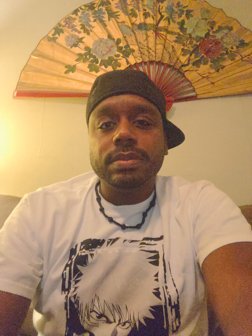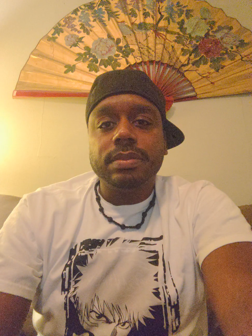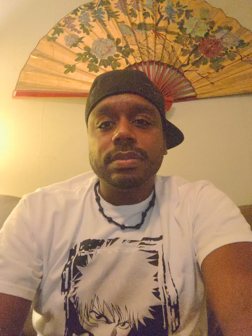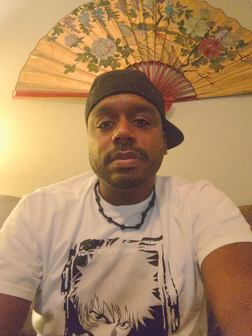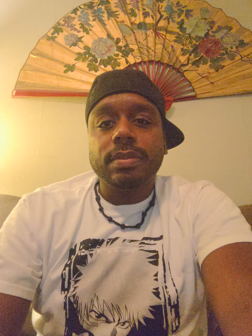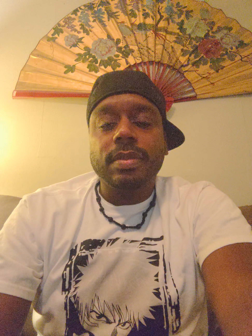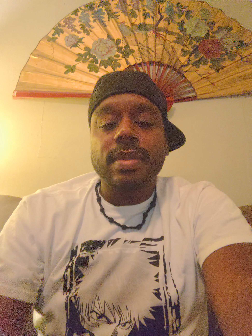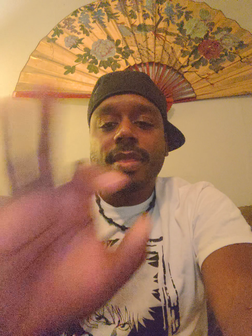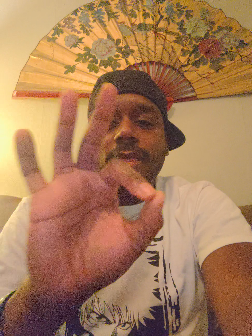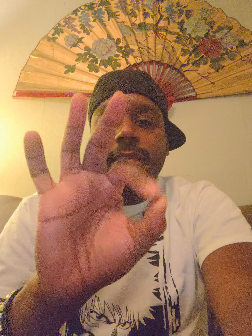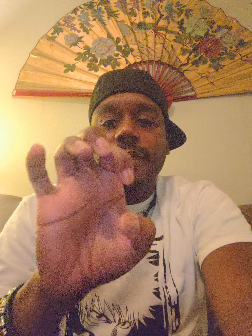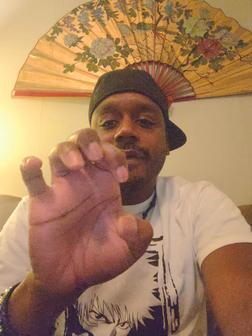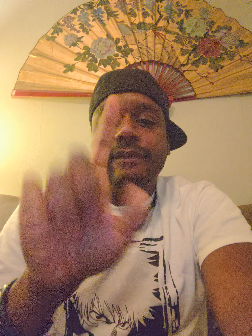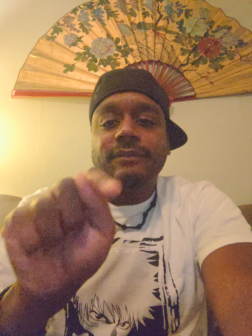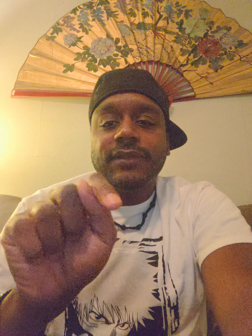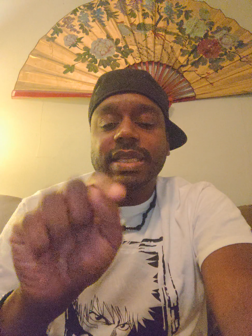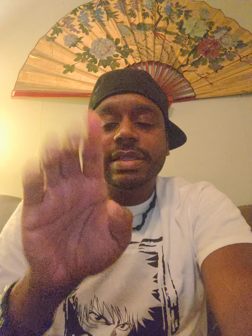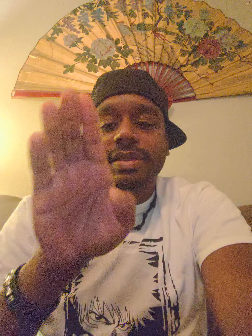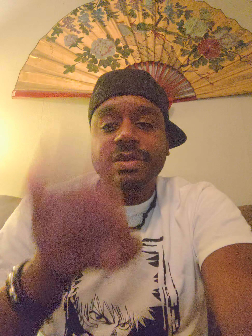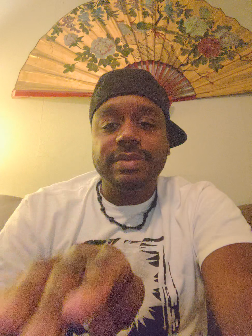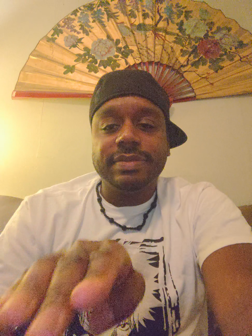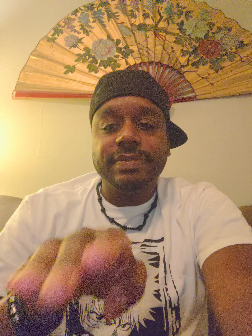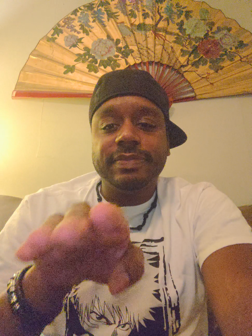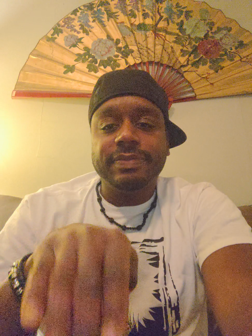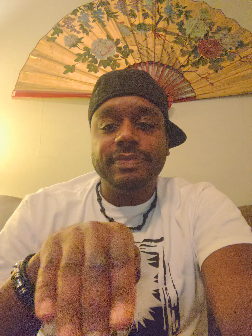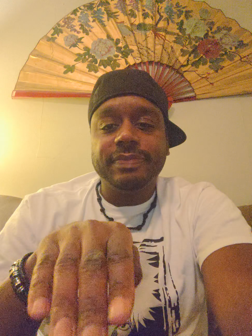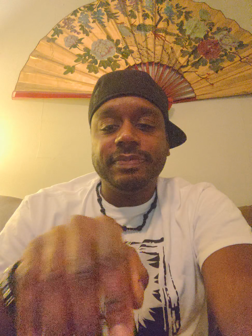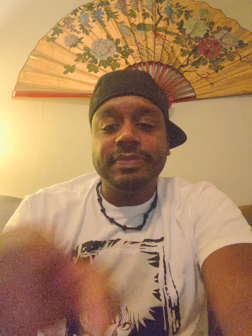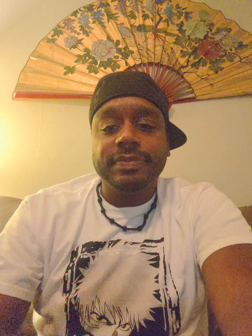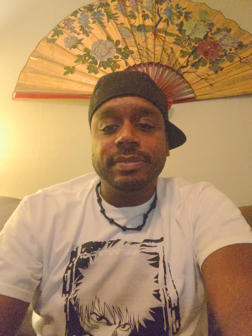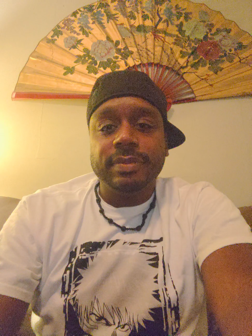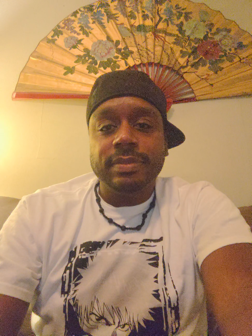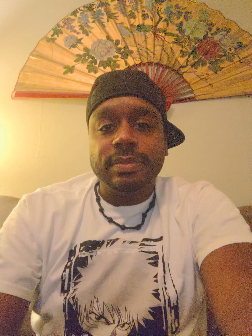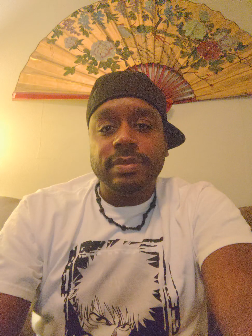feet